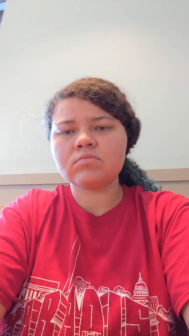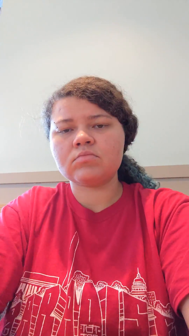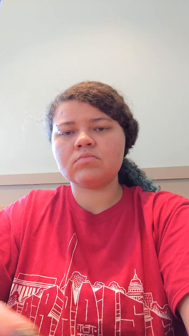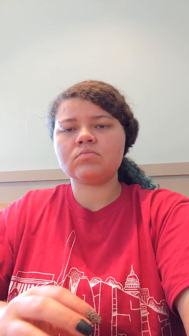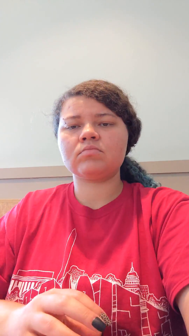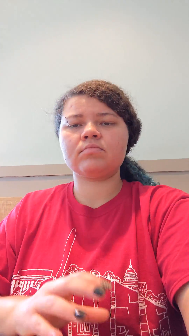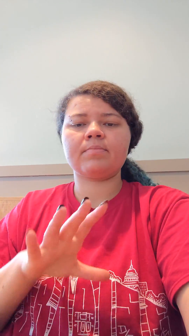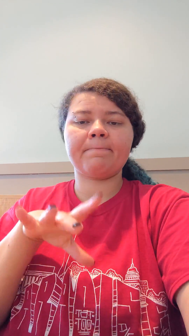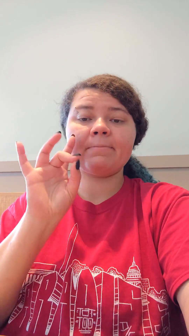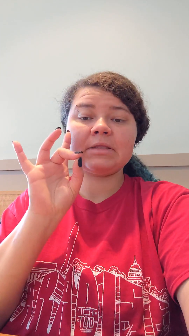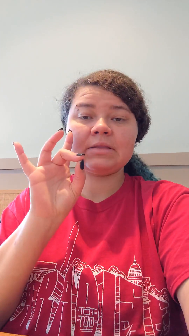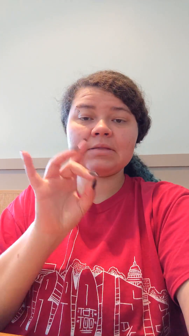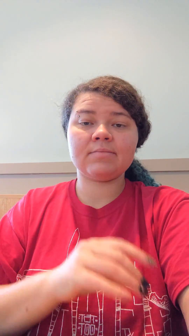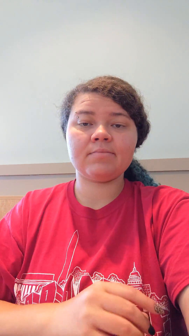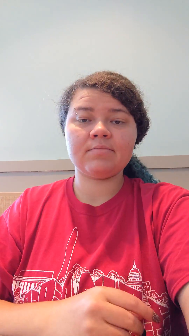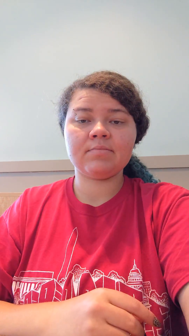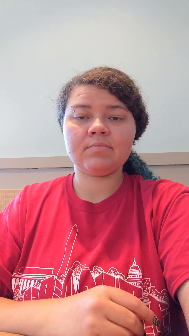pick